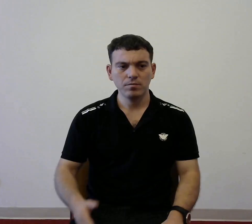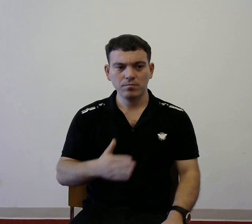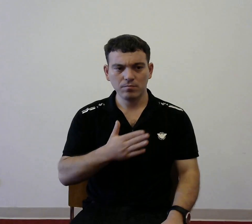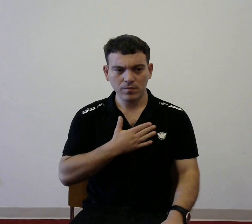mən